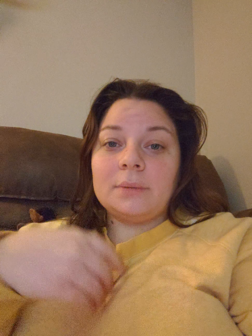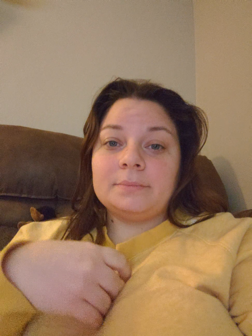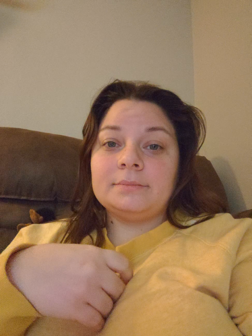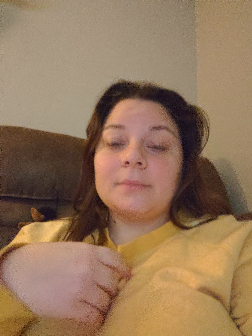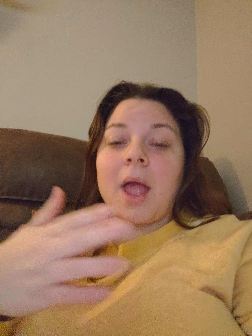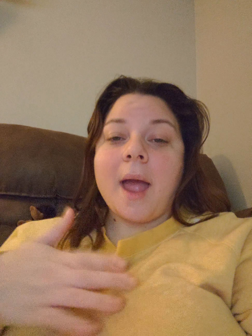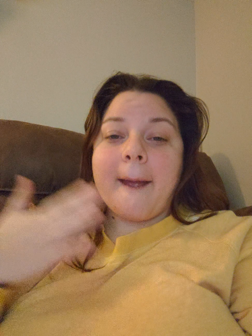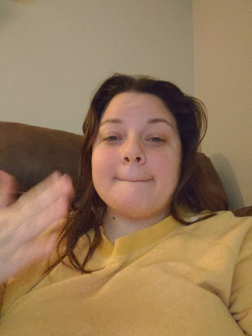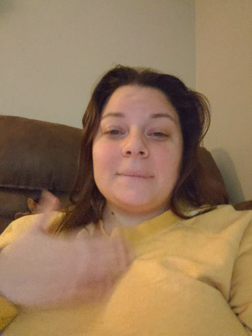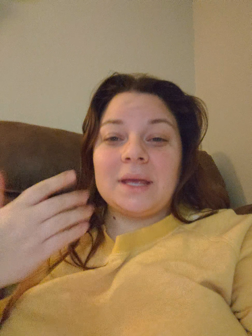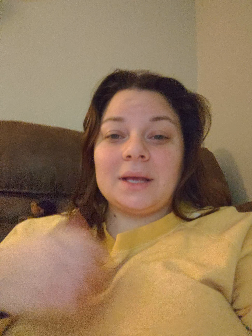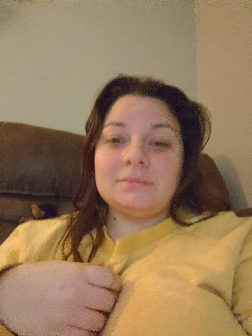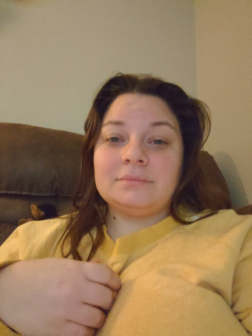happy